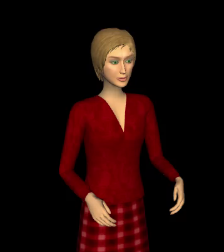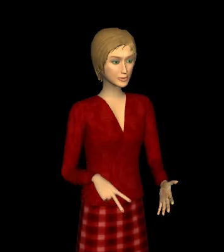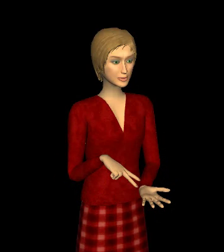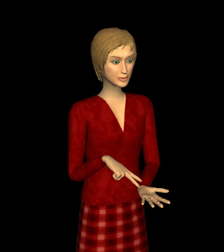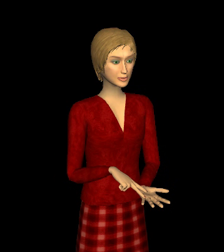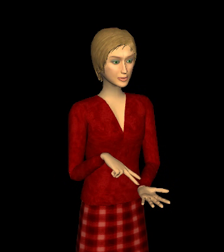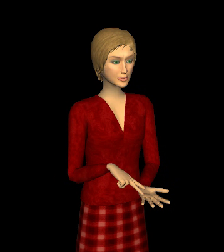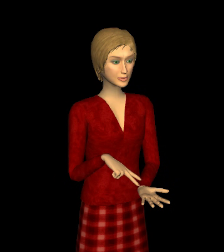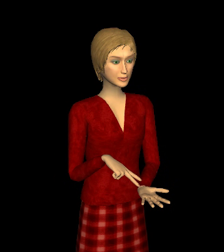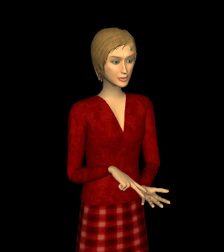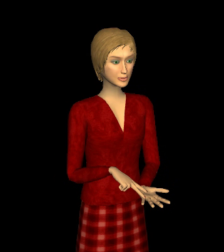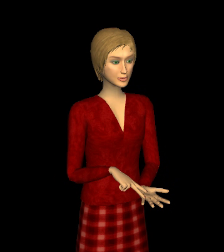شوكة